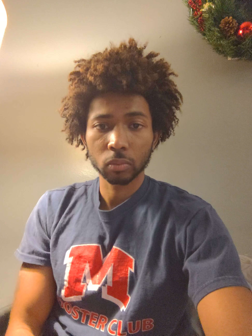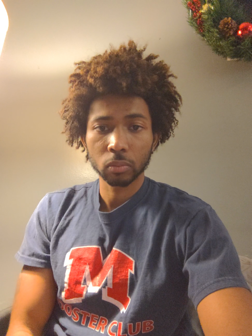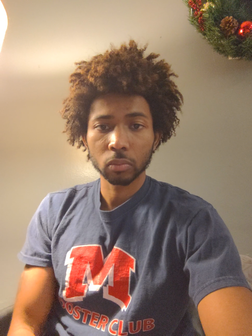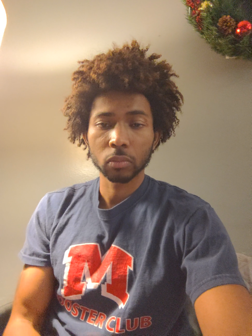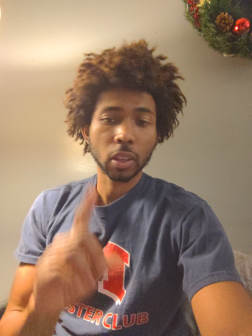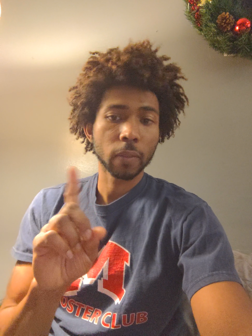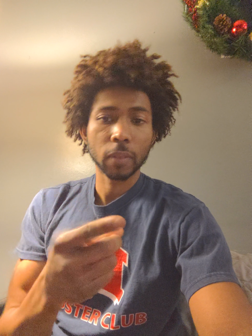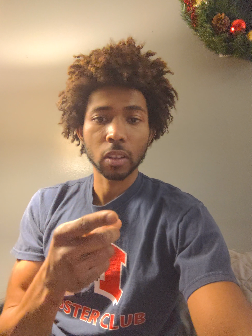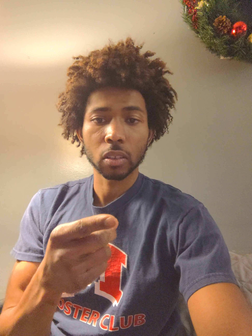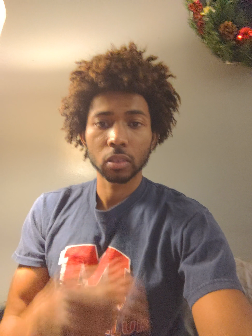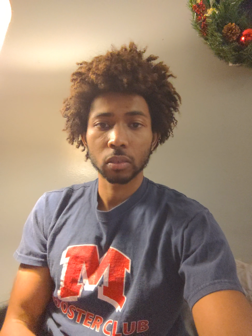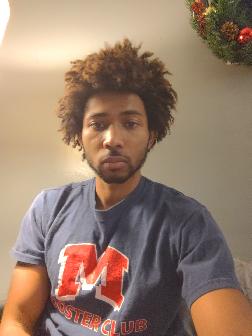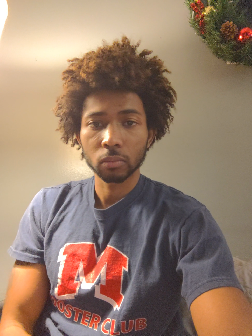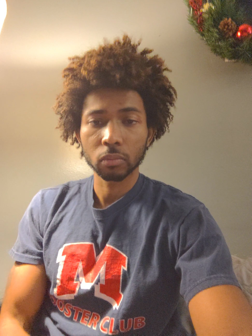first